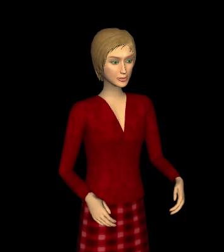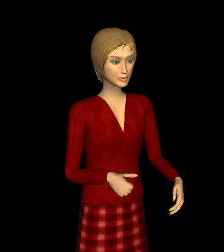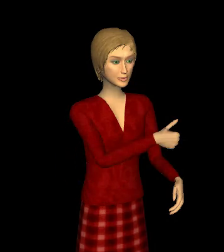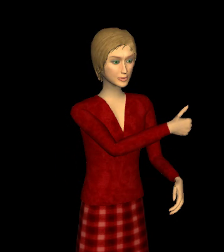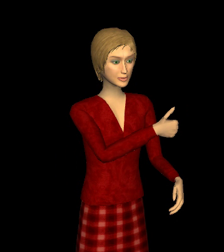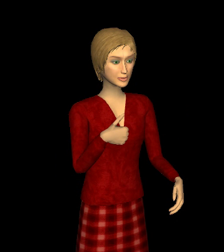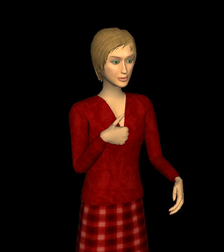وحيد